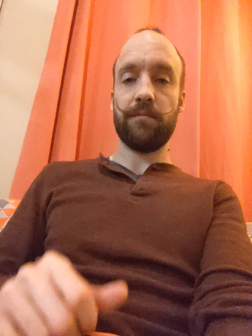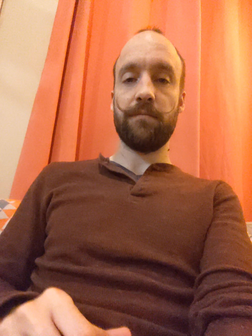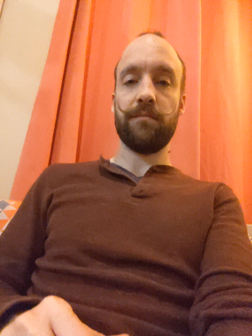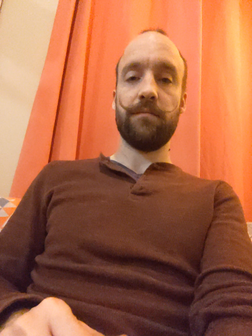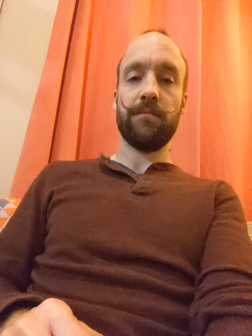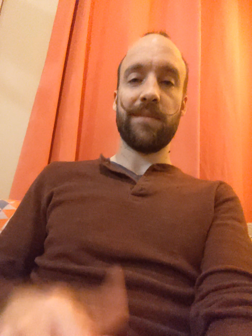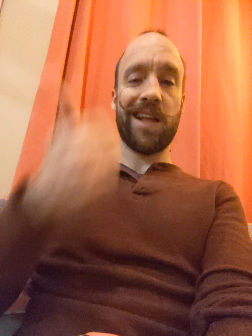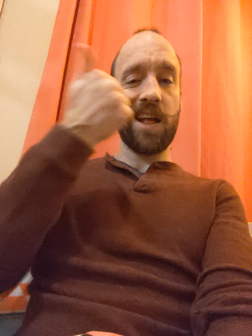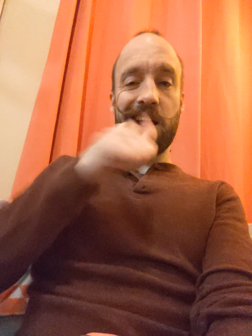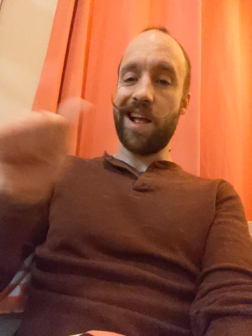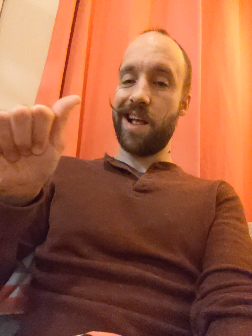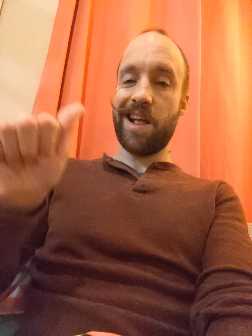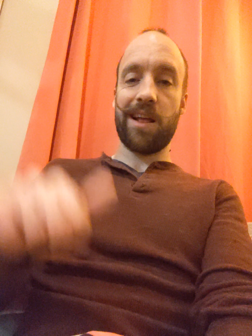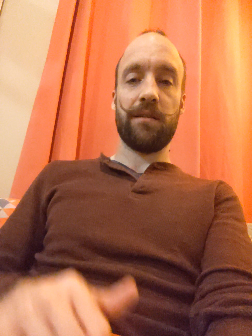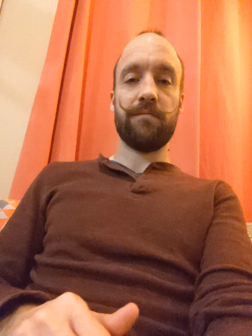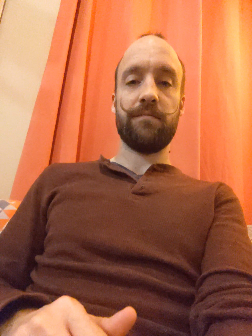any